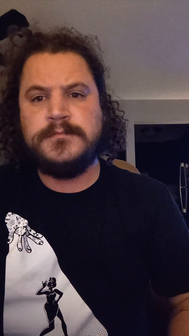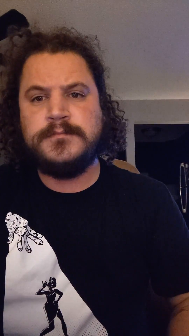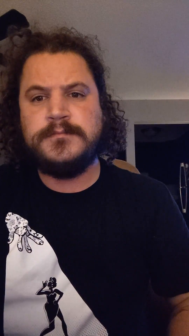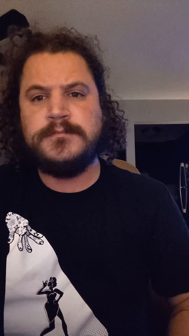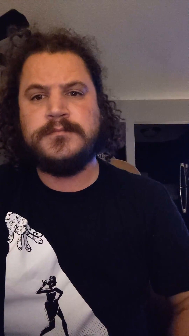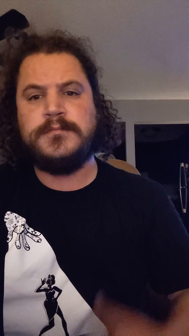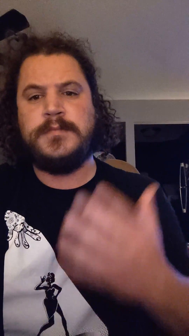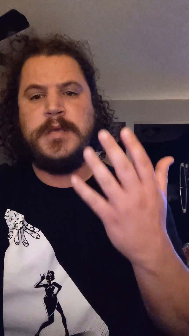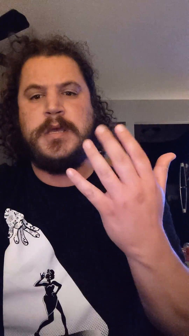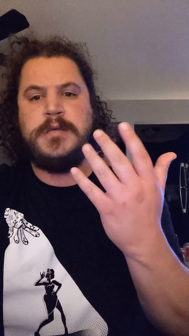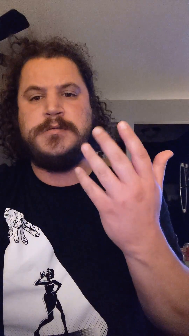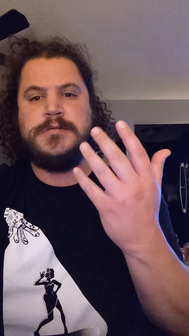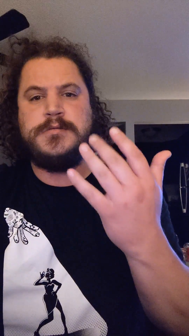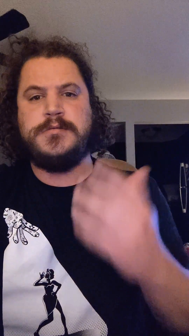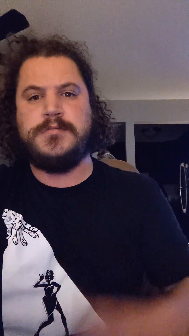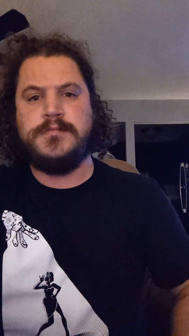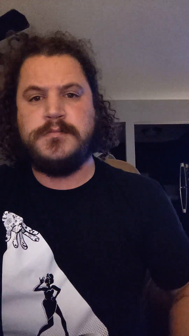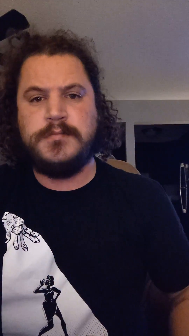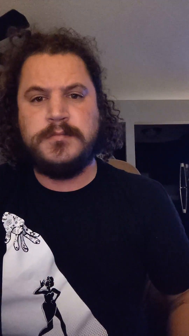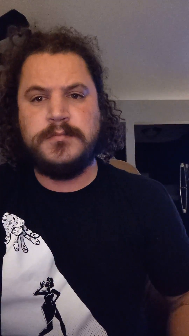hand